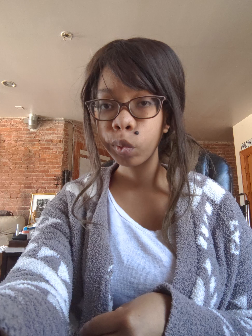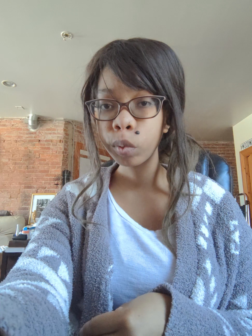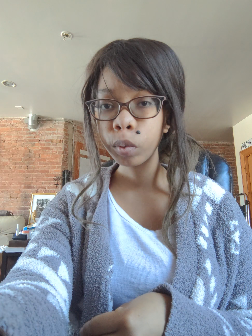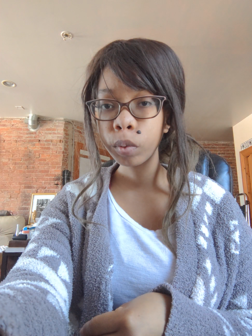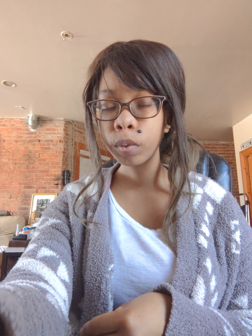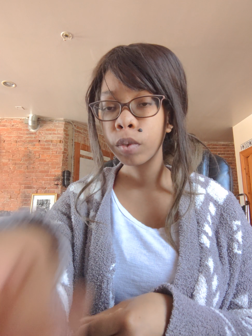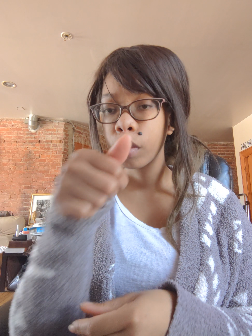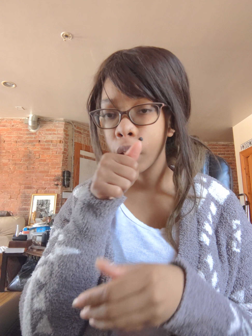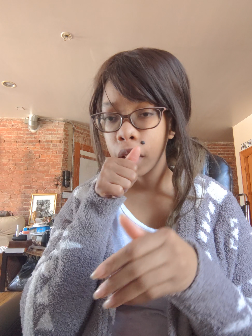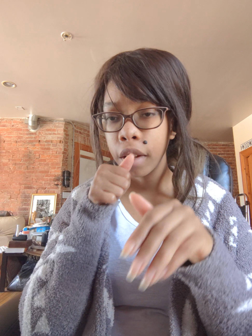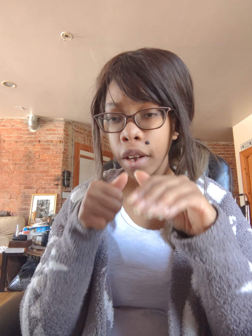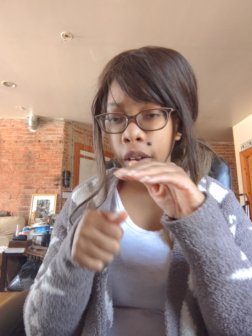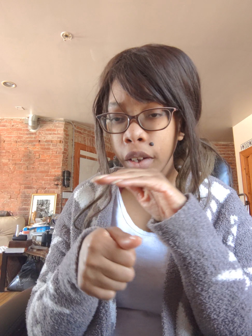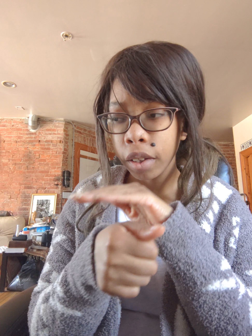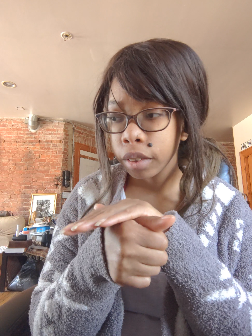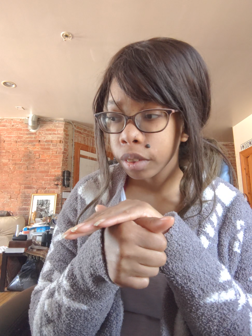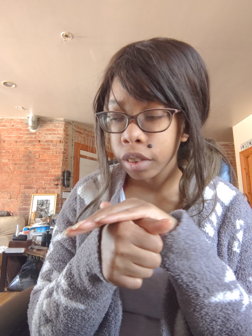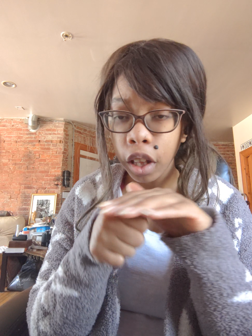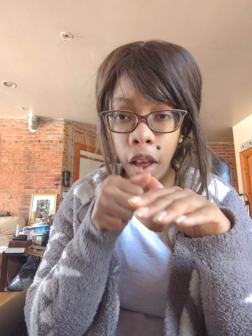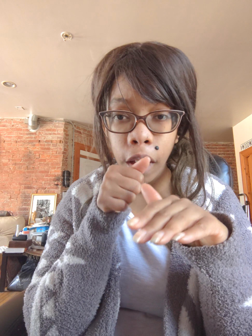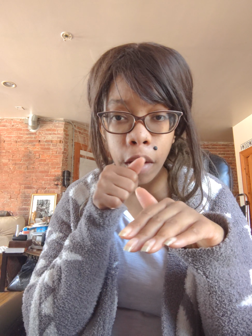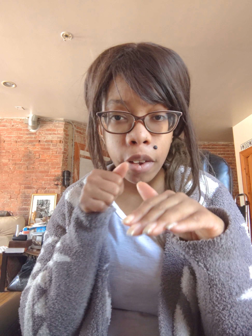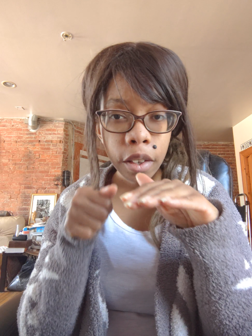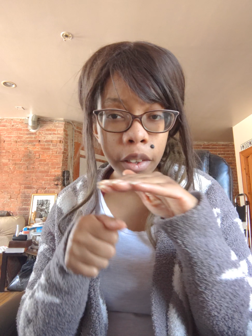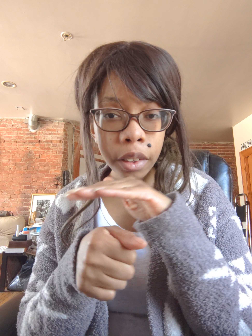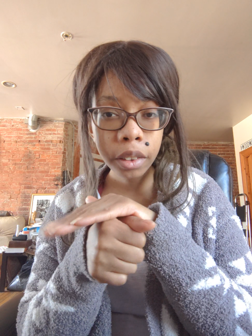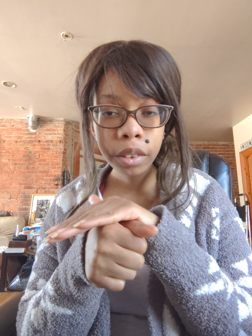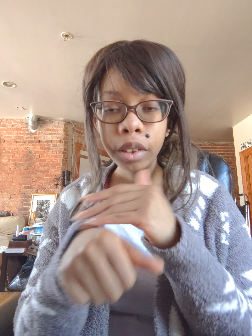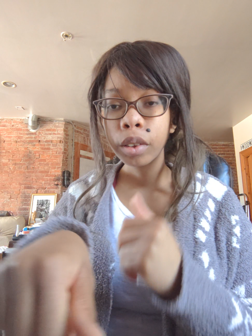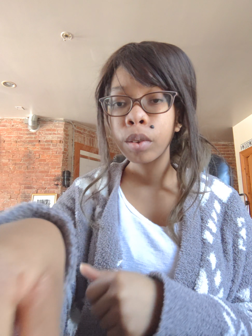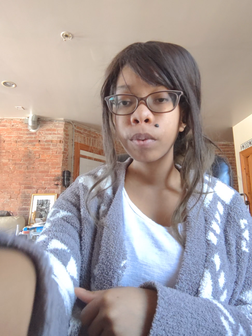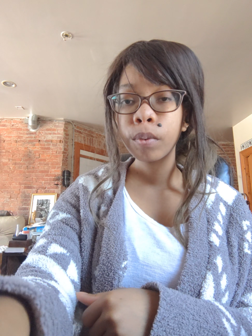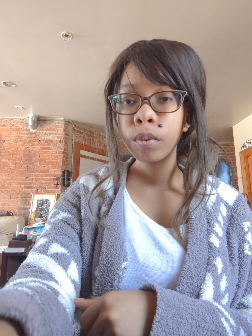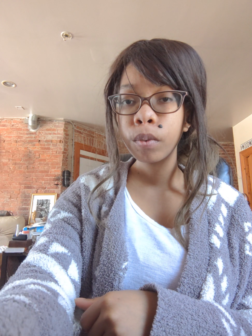hide